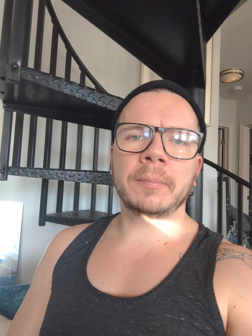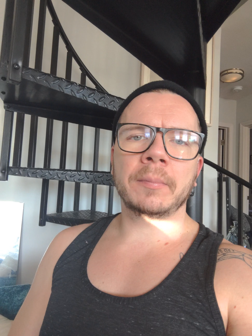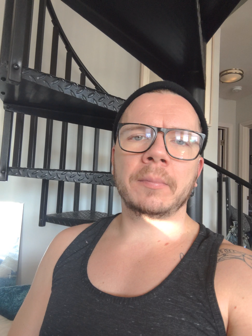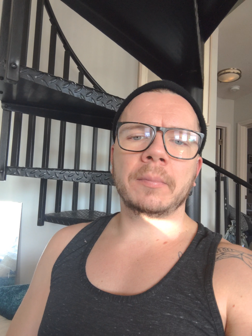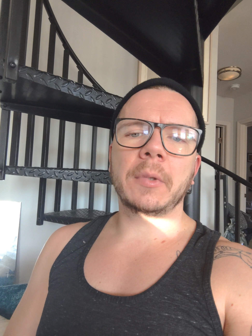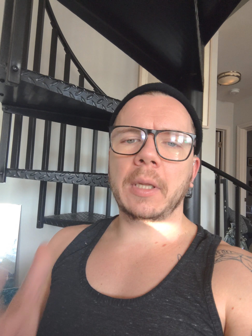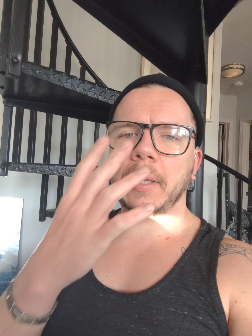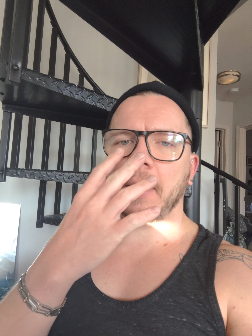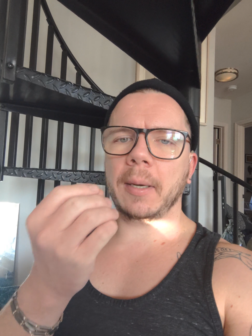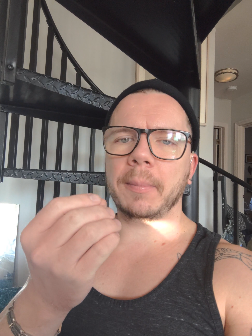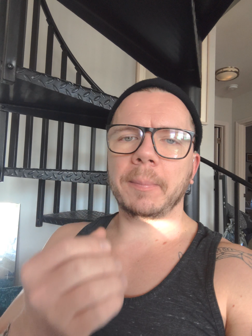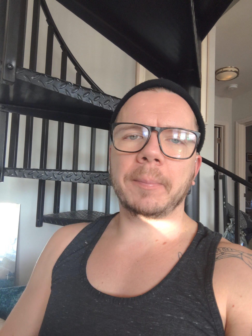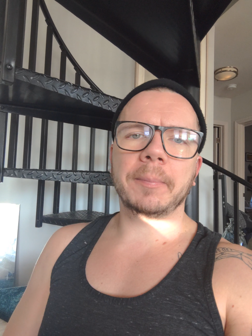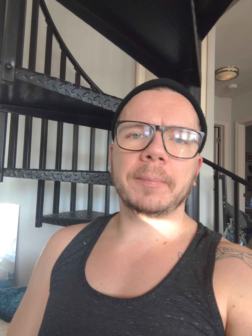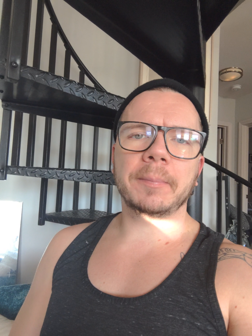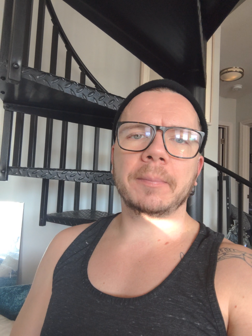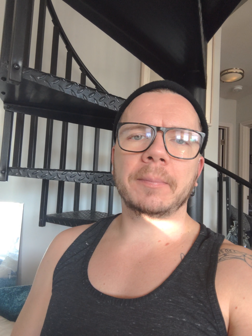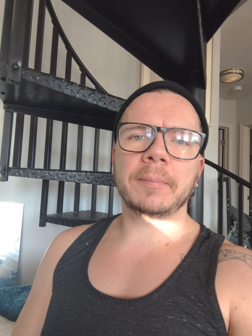sleep